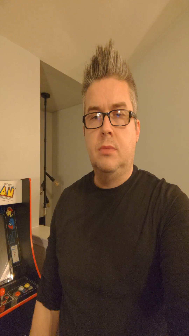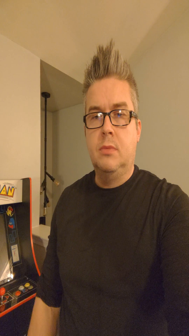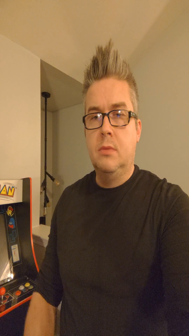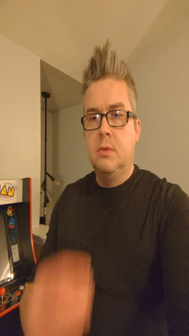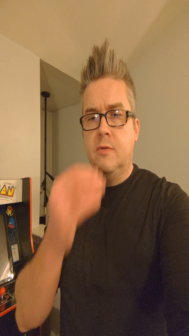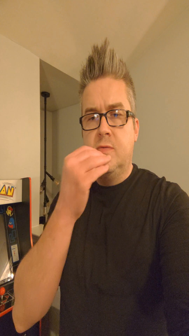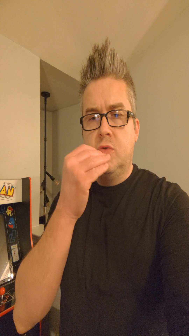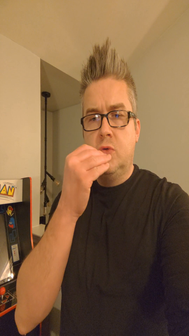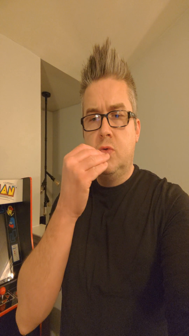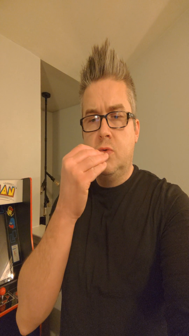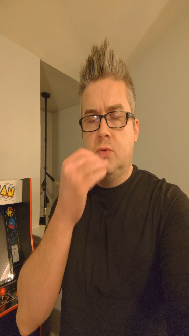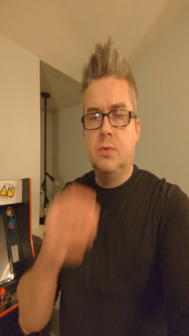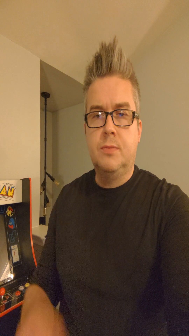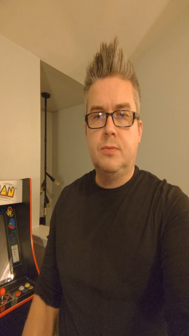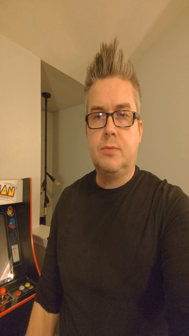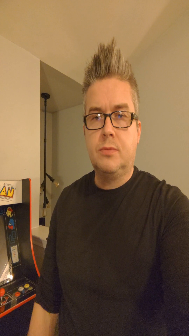food